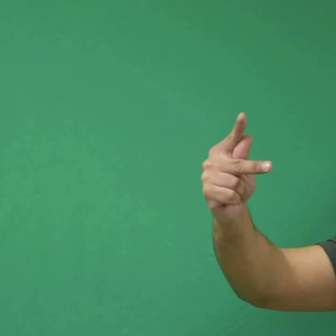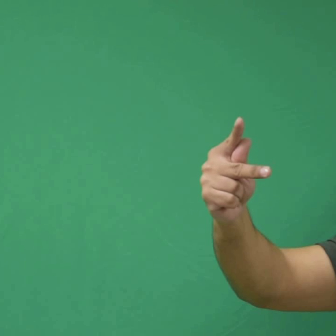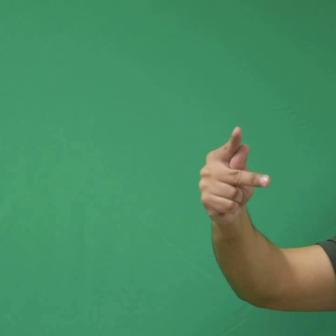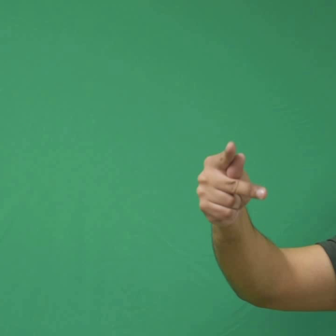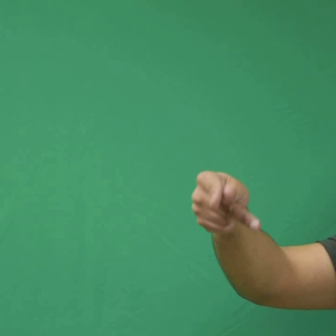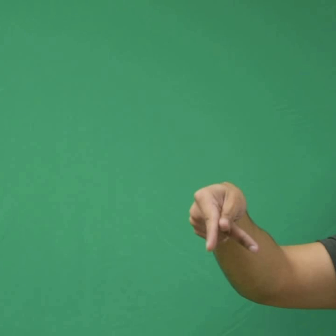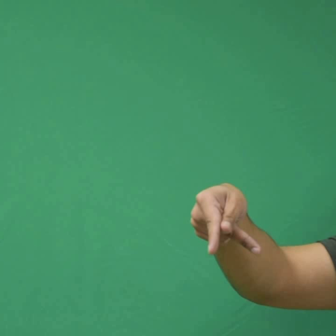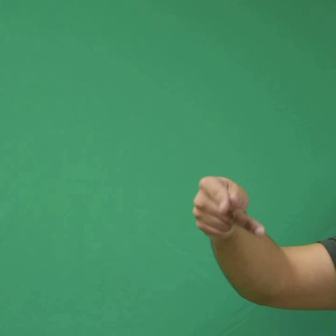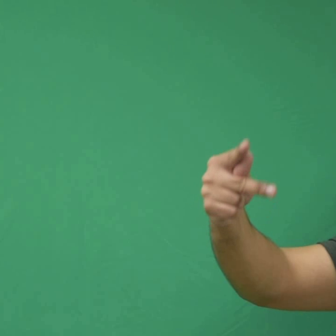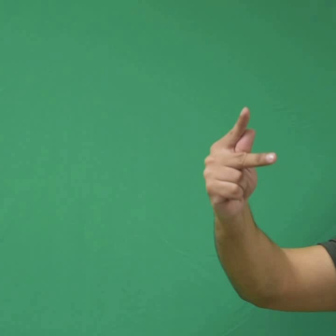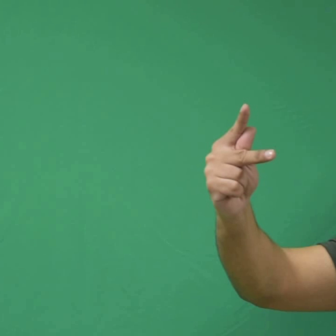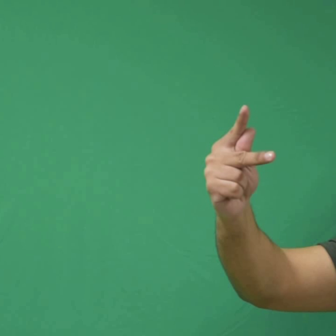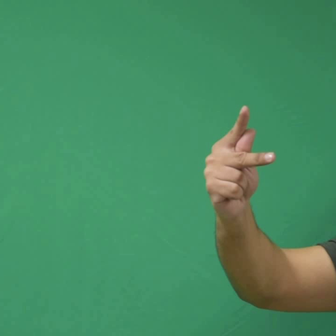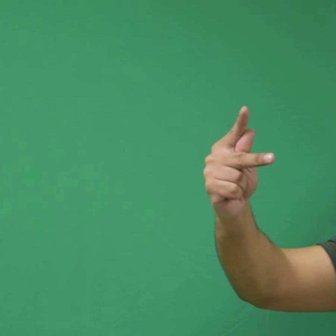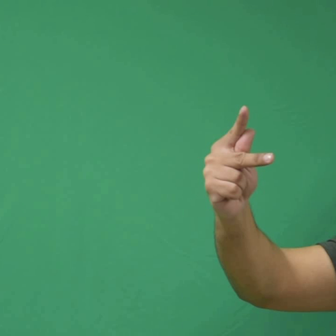K